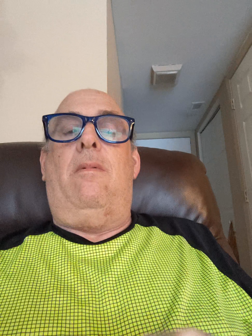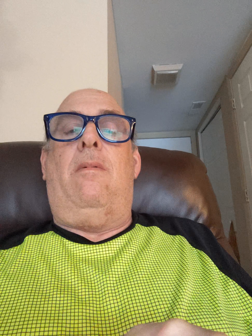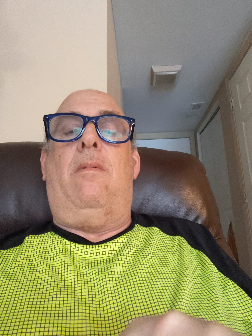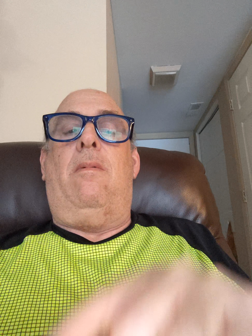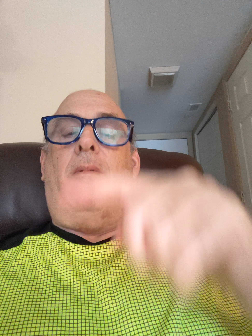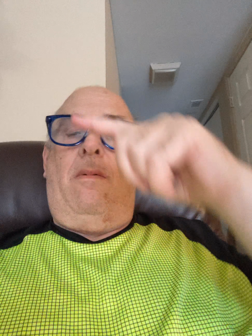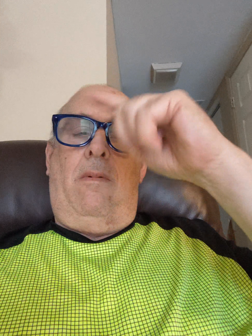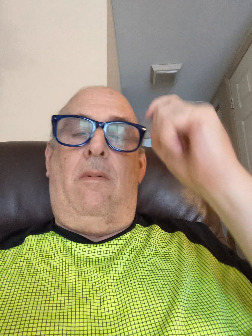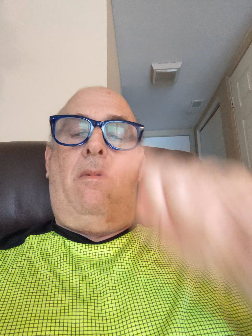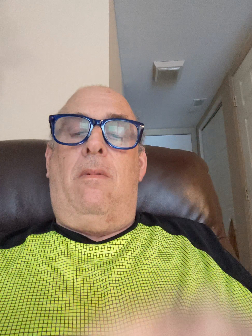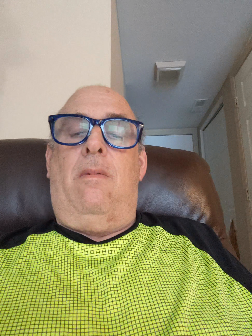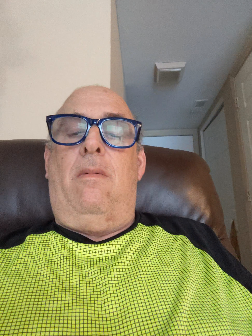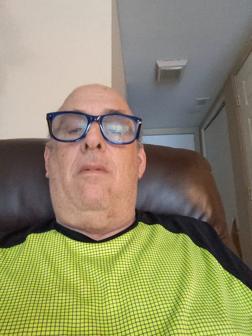because